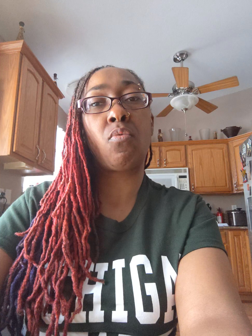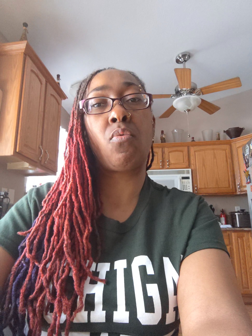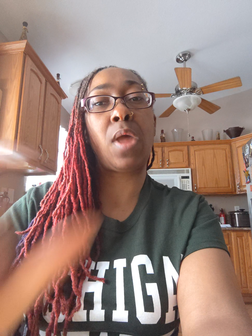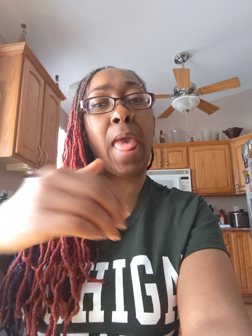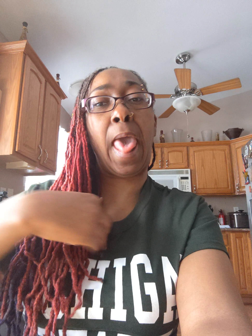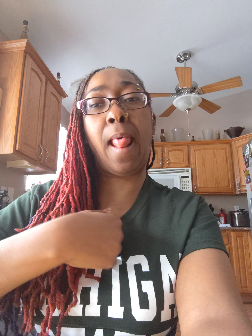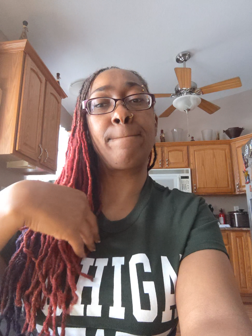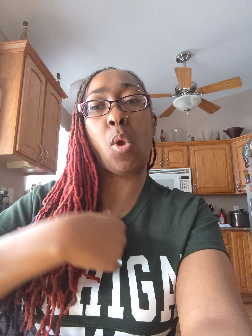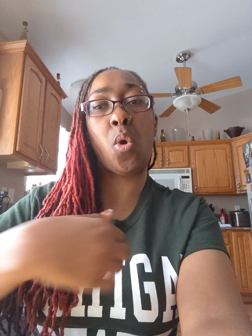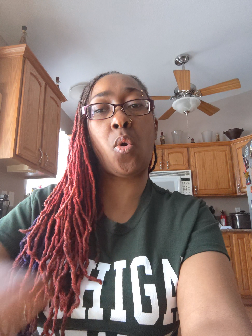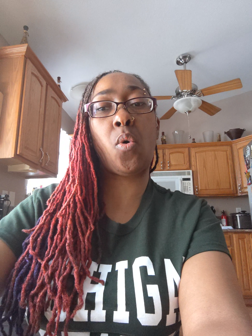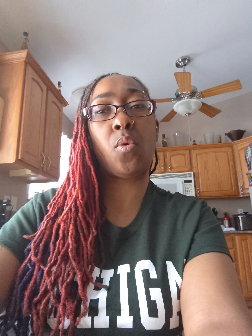animal